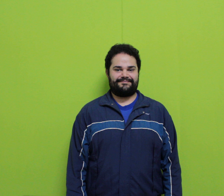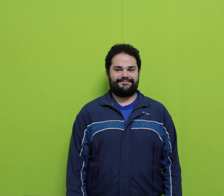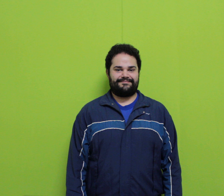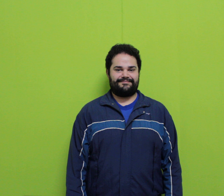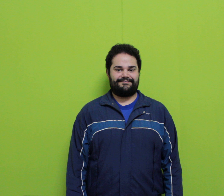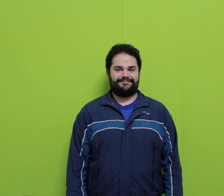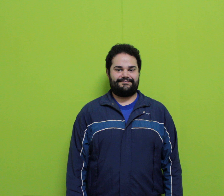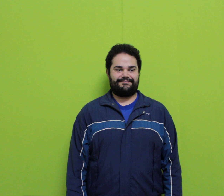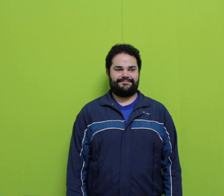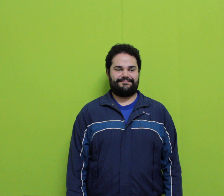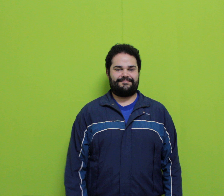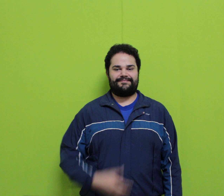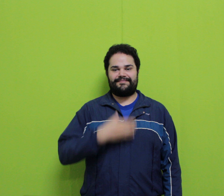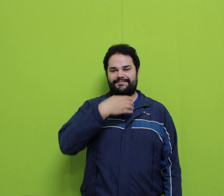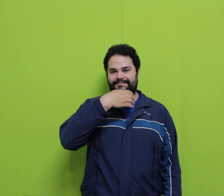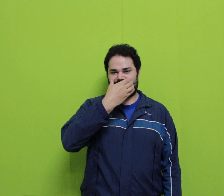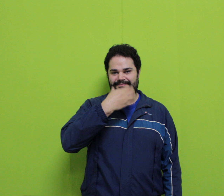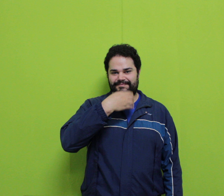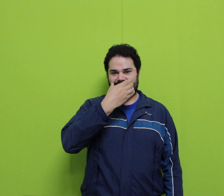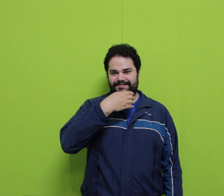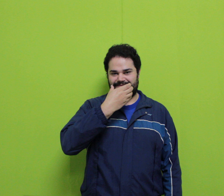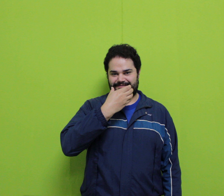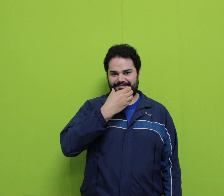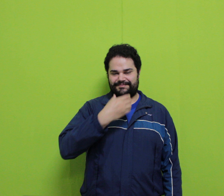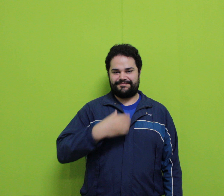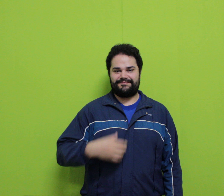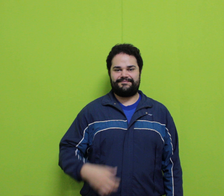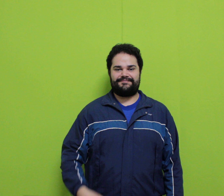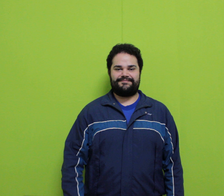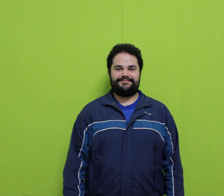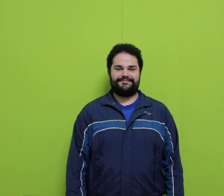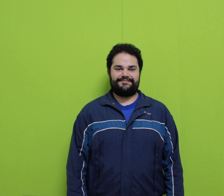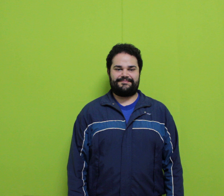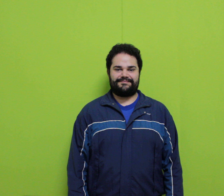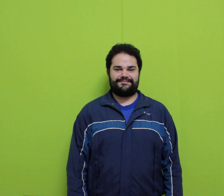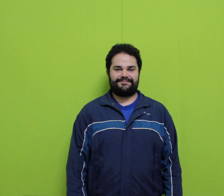maçã